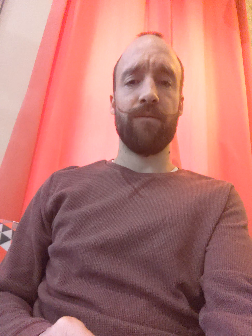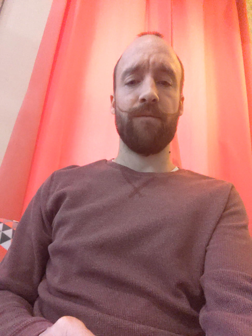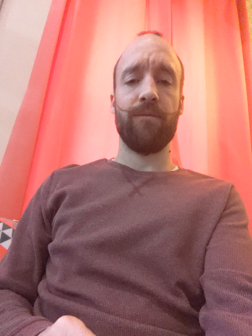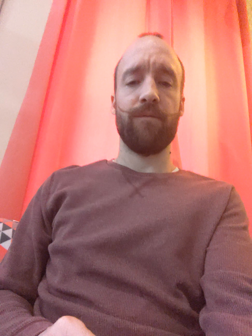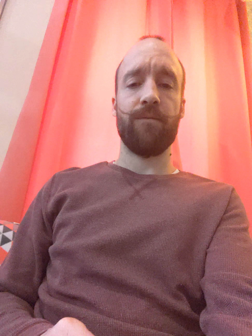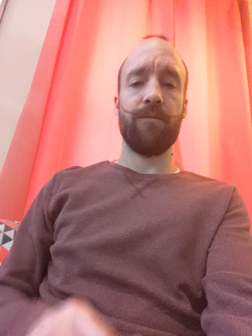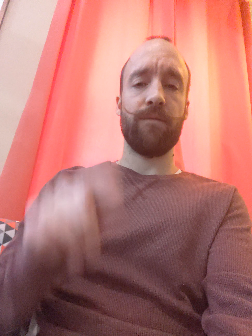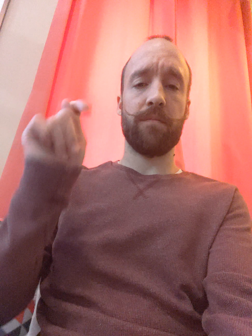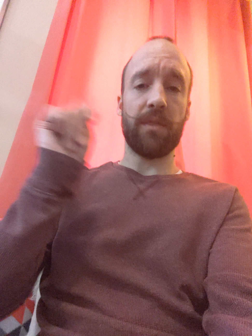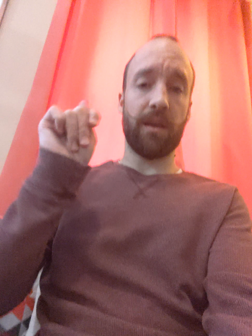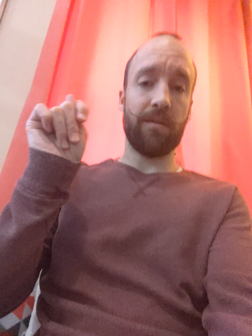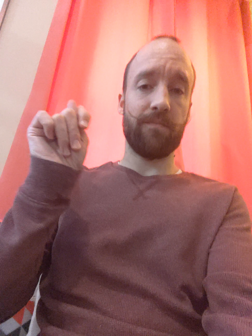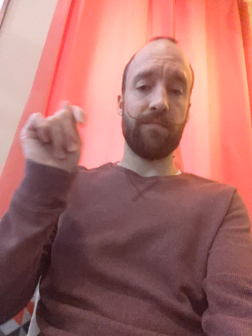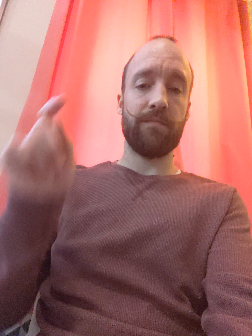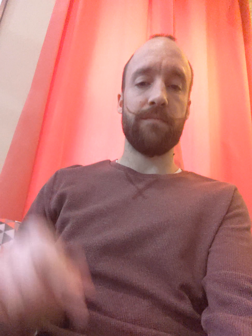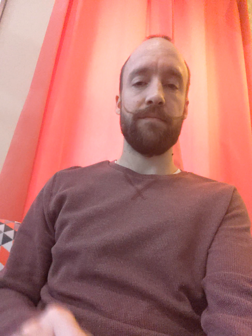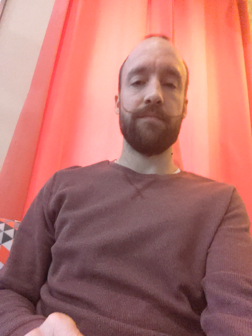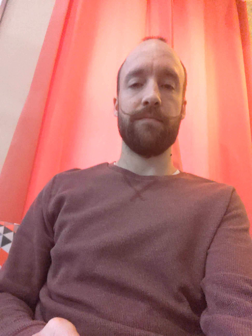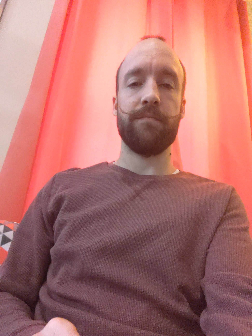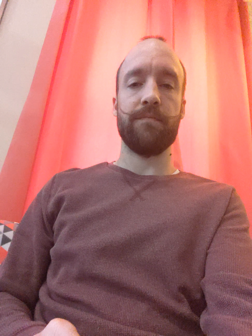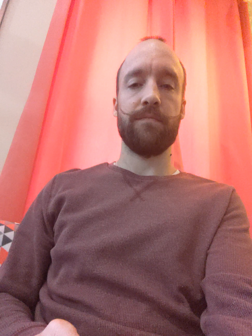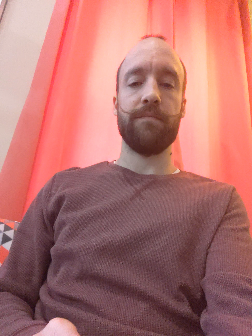potty